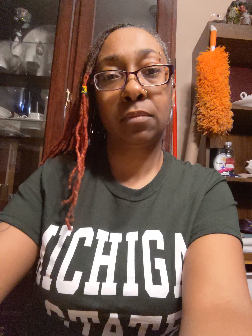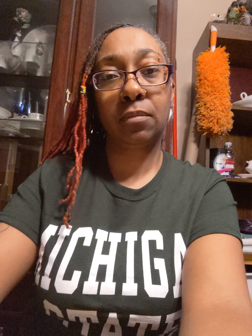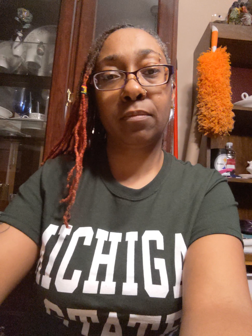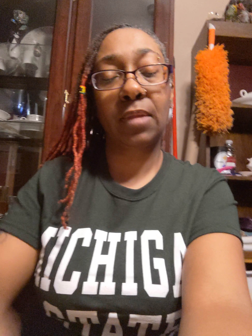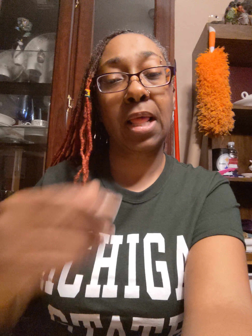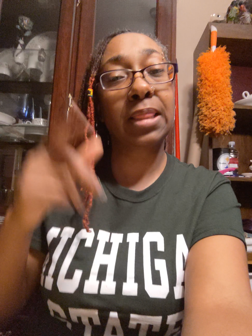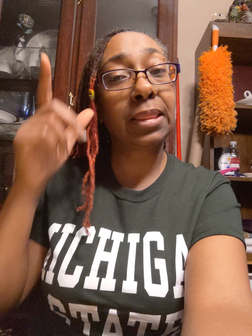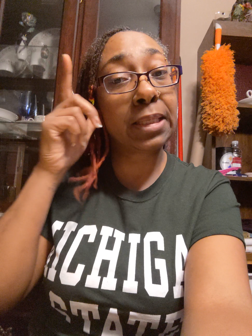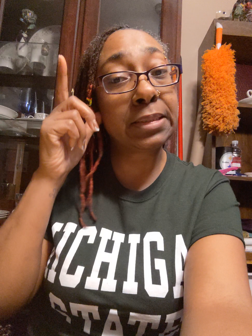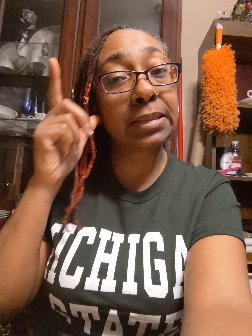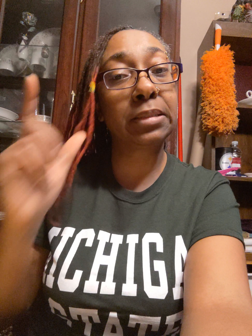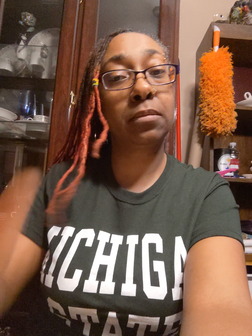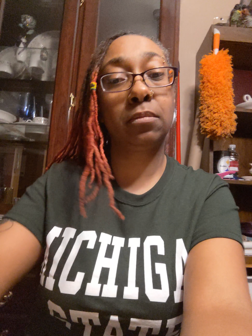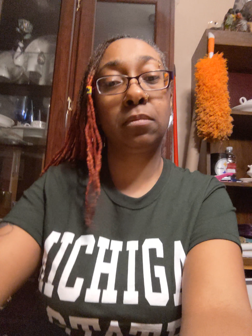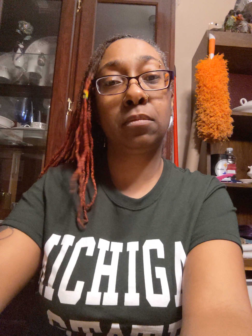listen